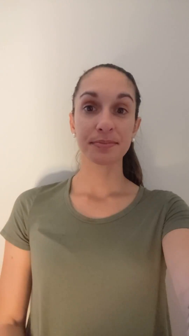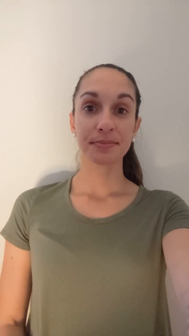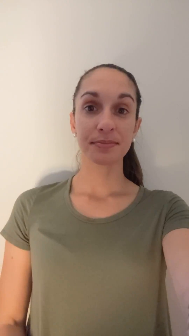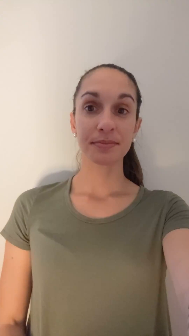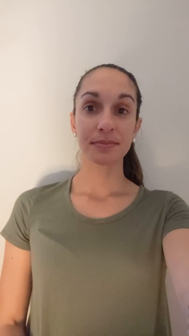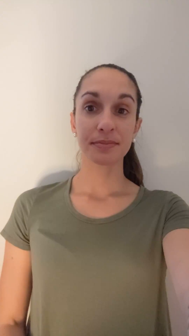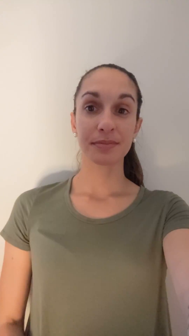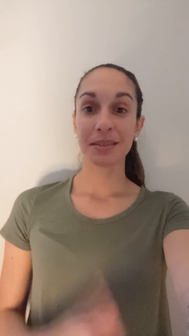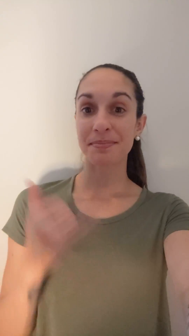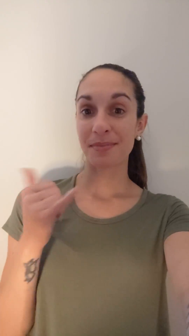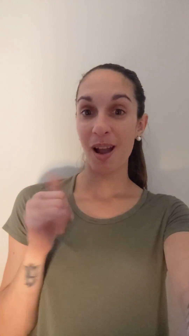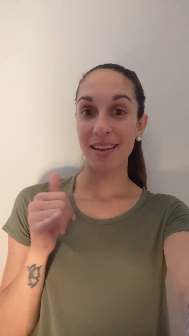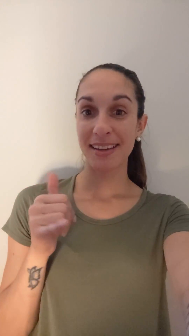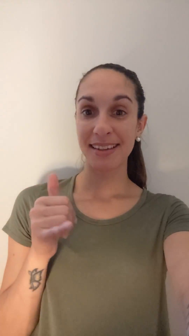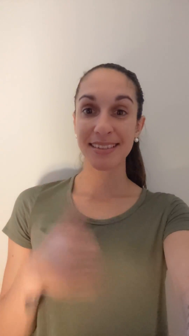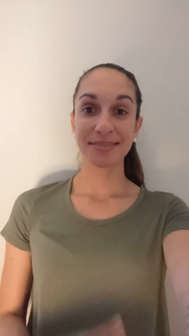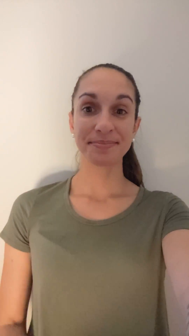party